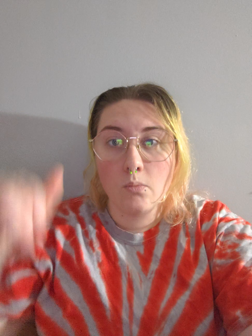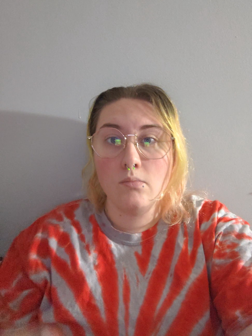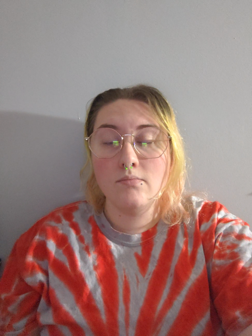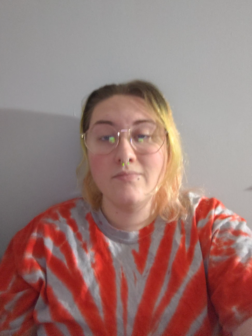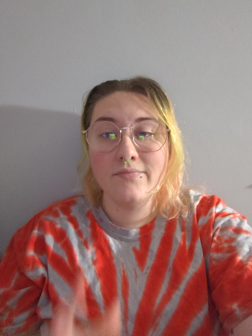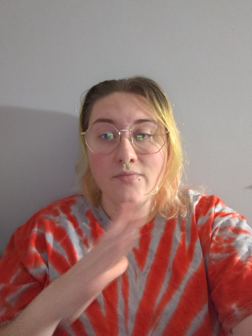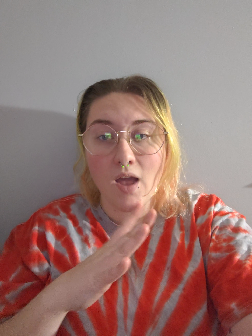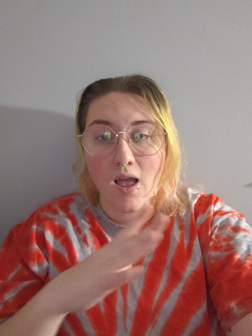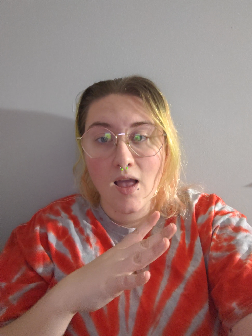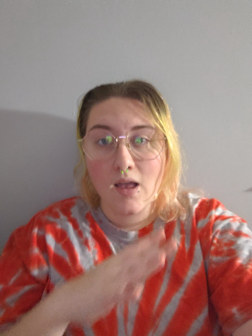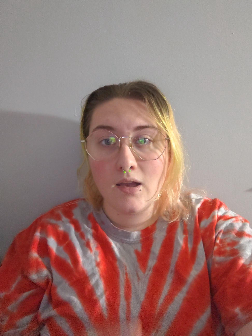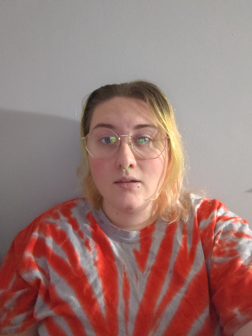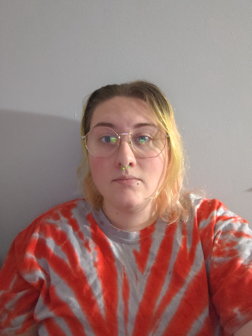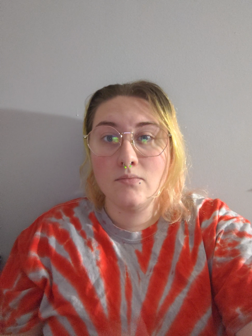fine